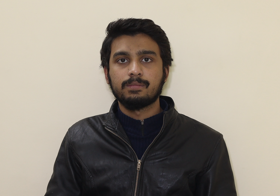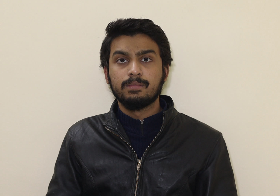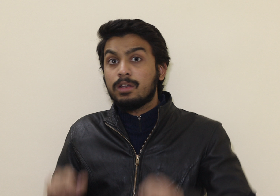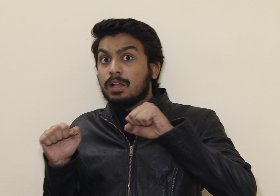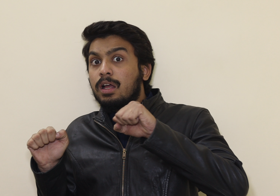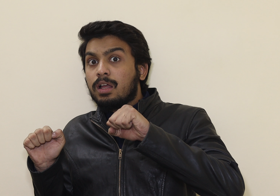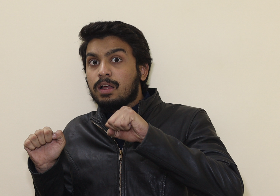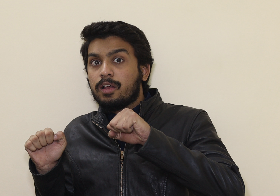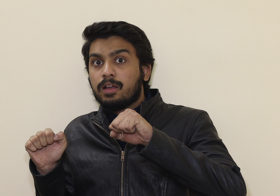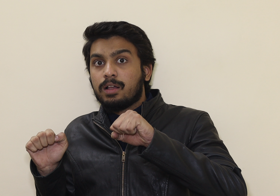scared